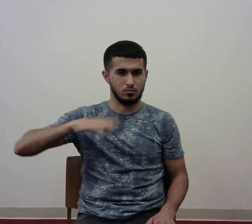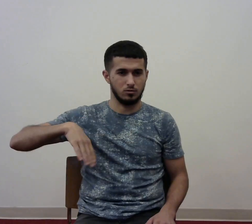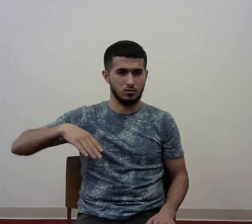sonra